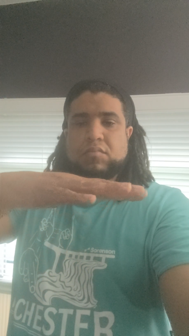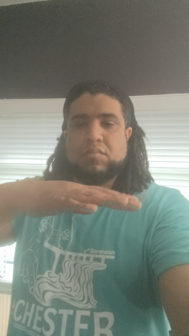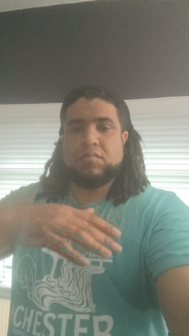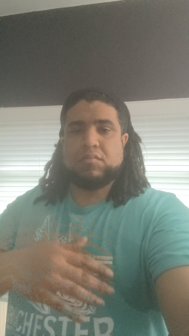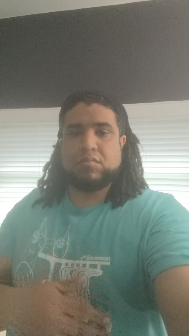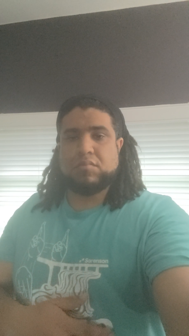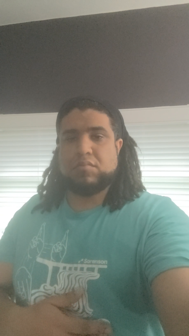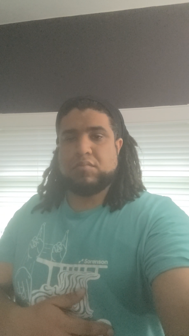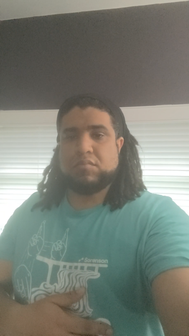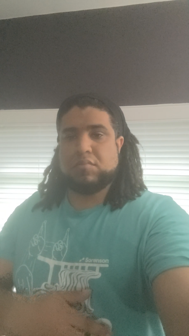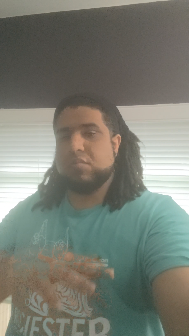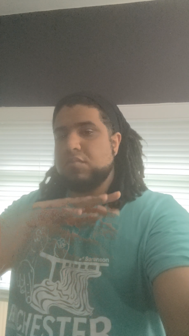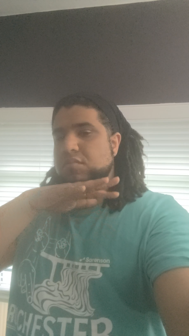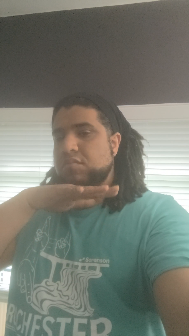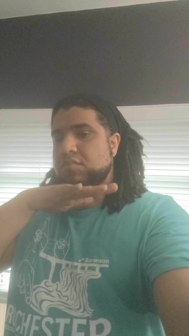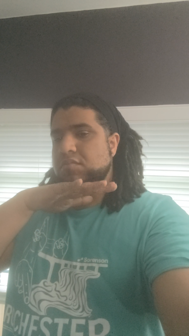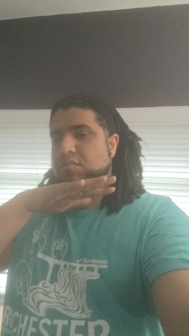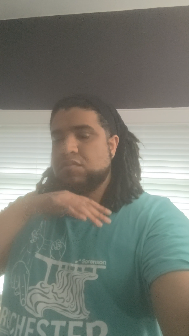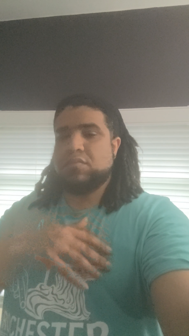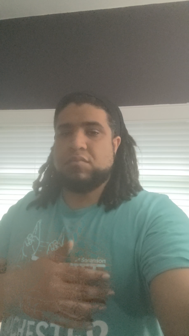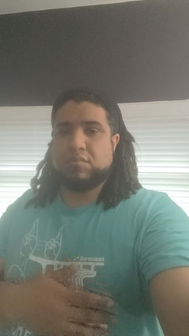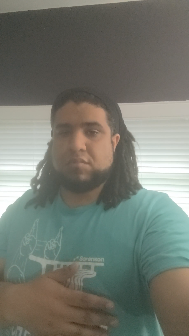naughty